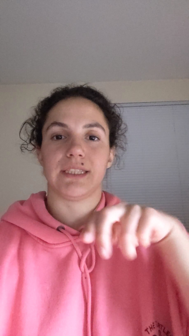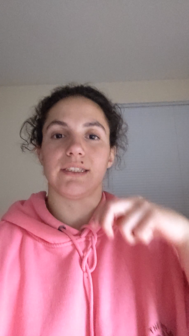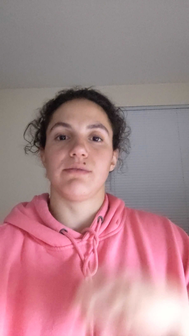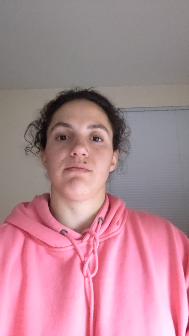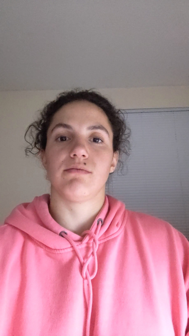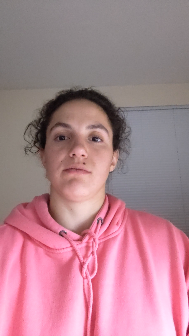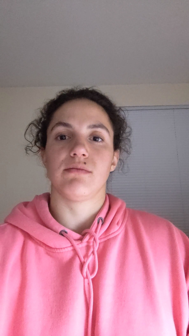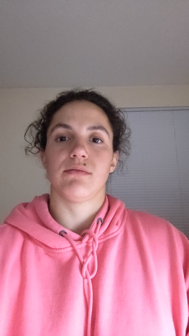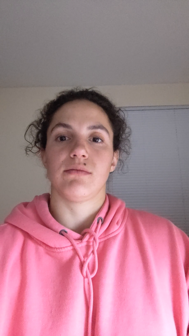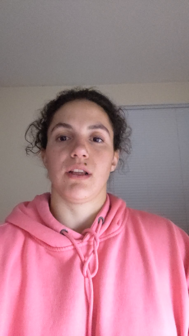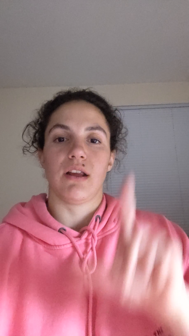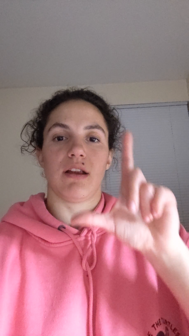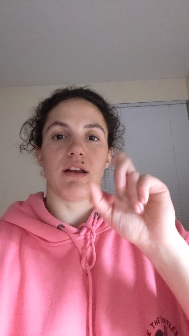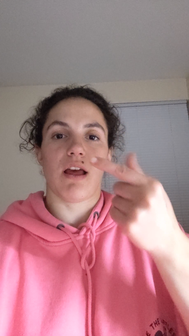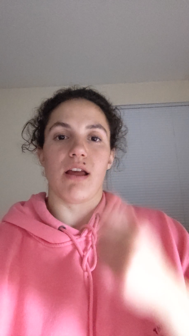leg